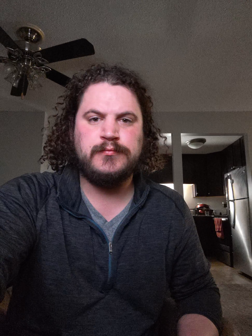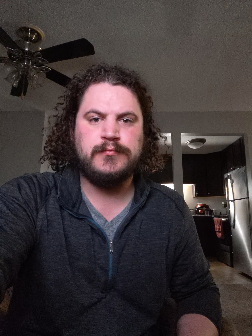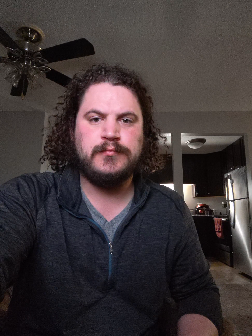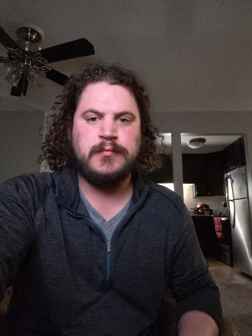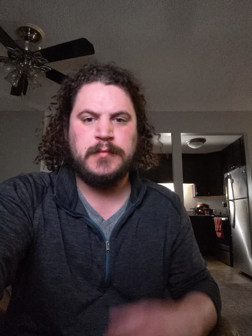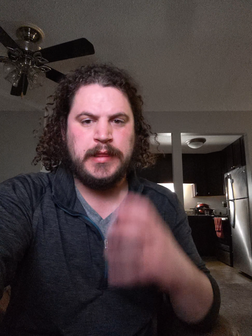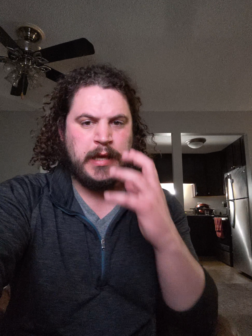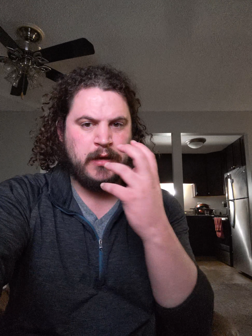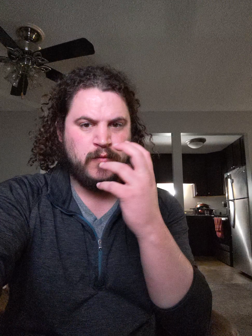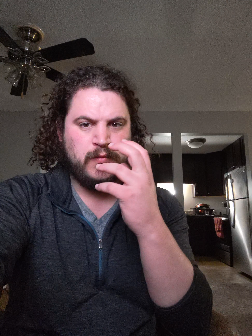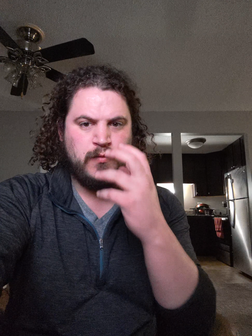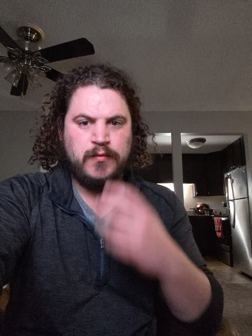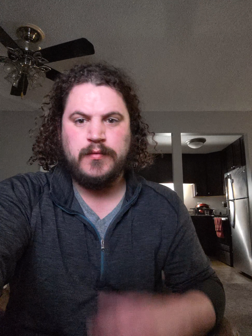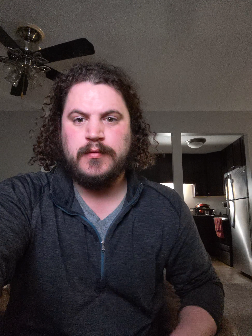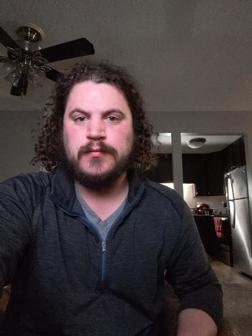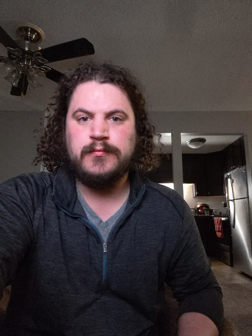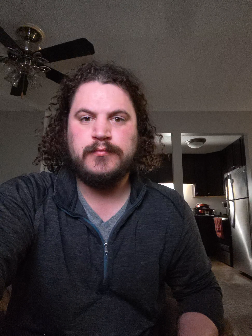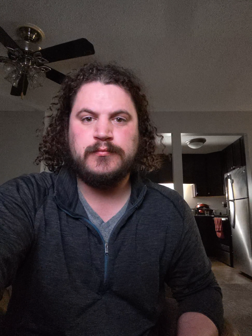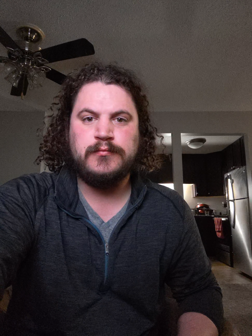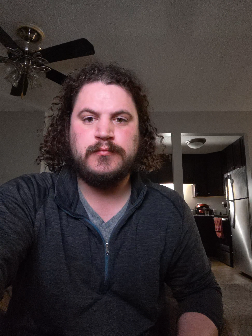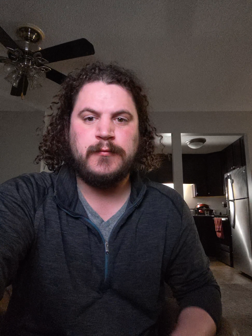clown